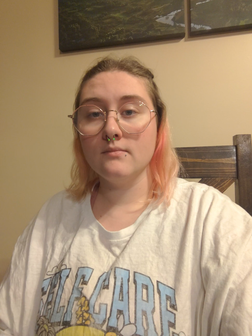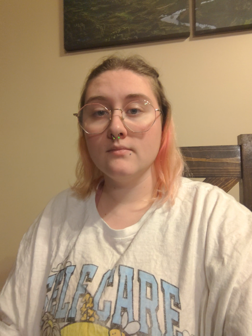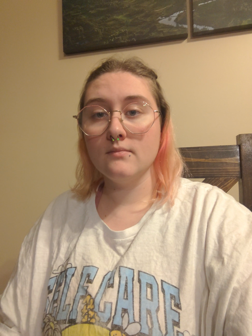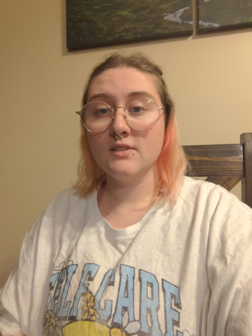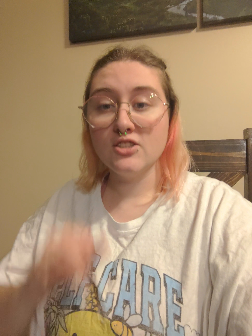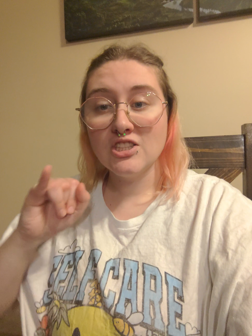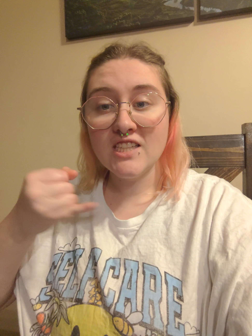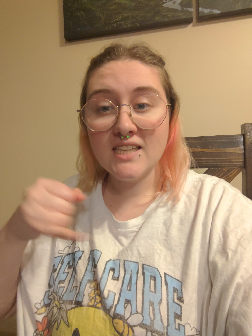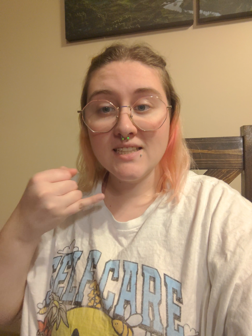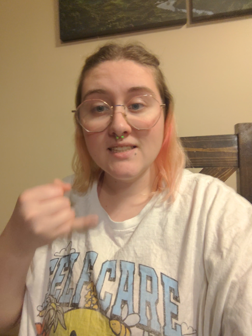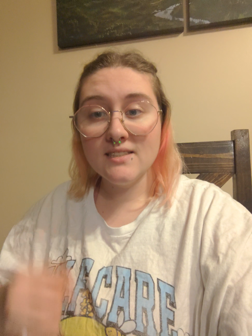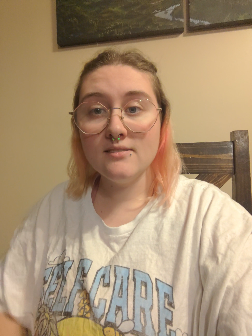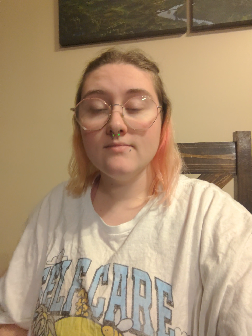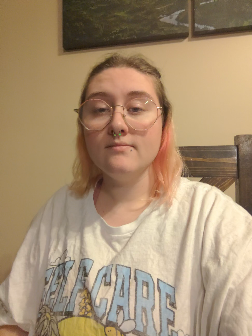jeans